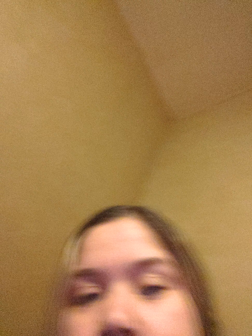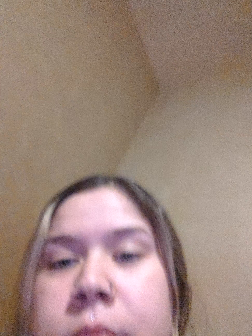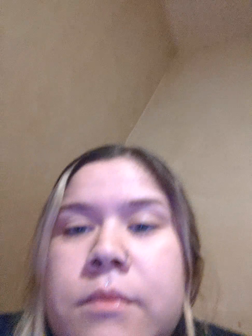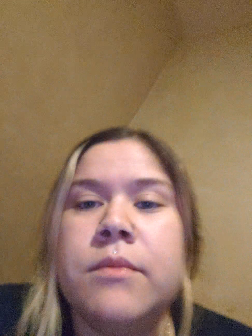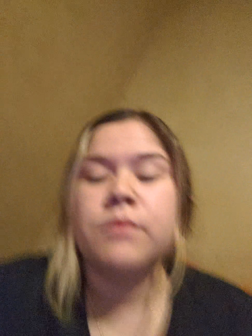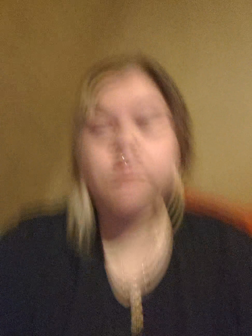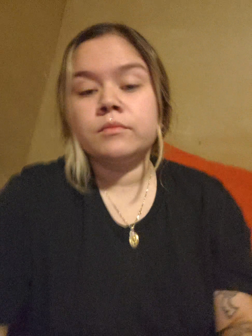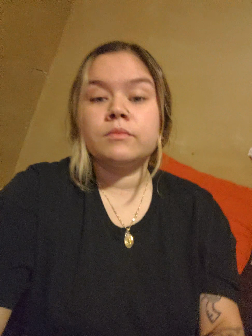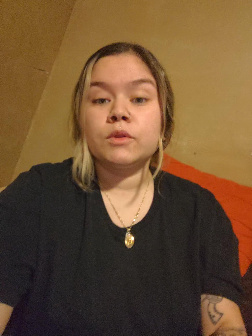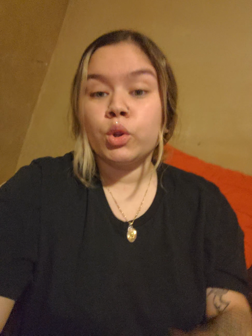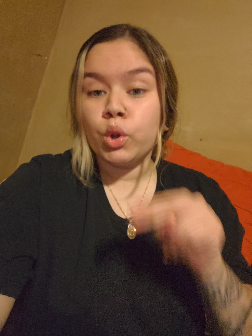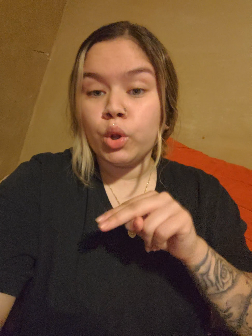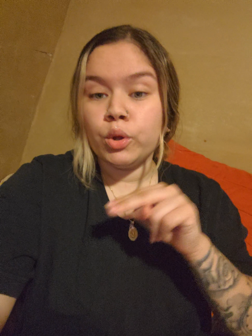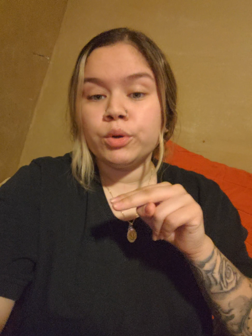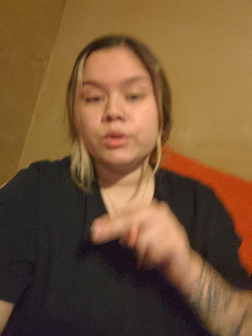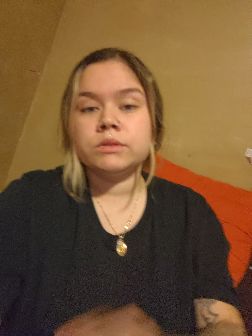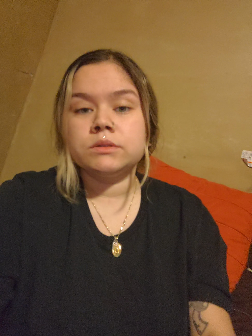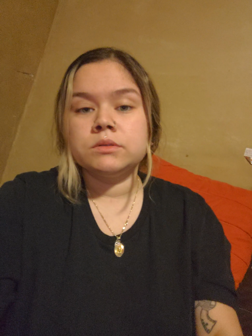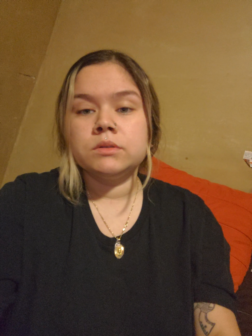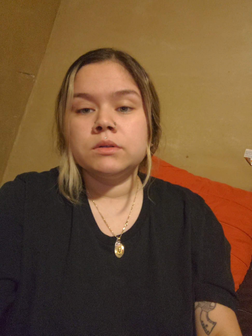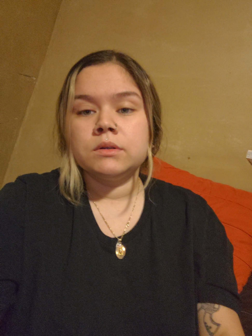nurse